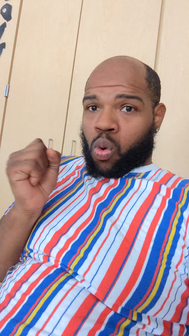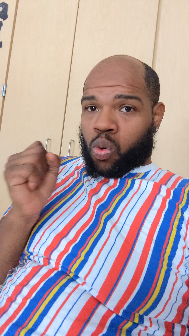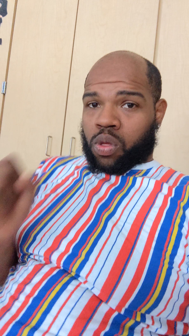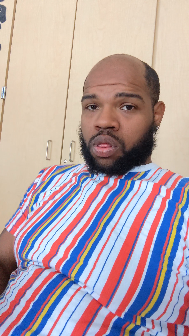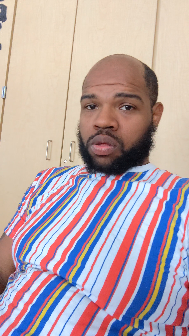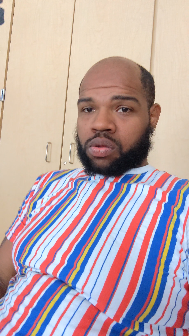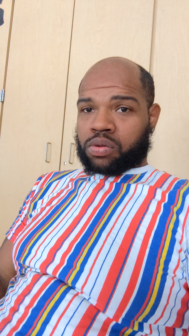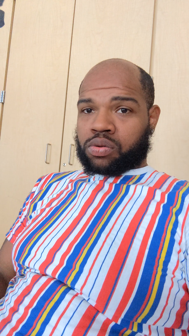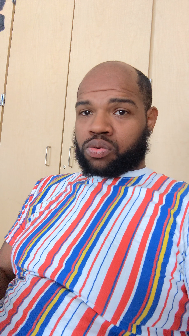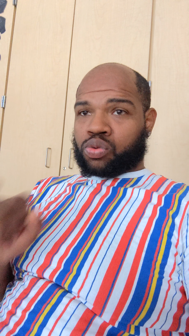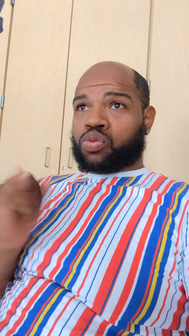juice